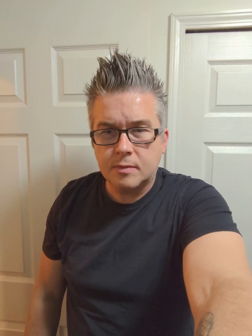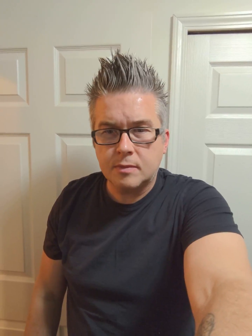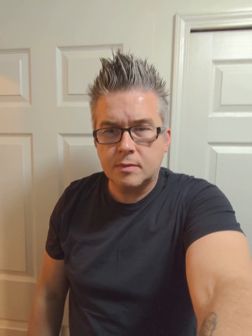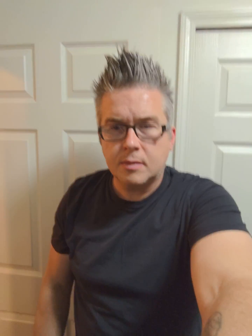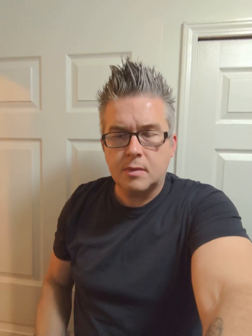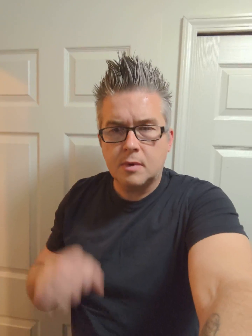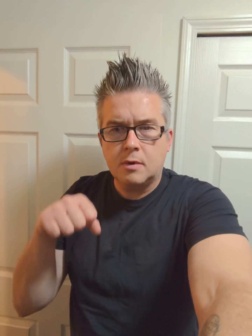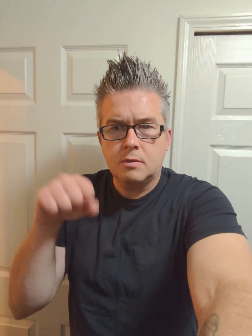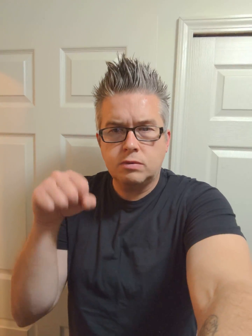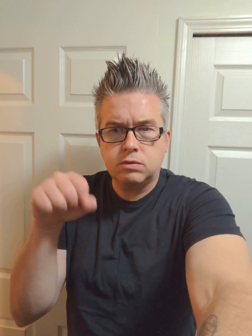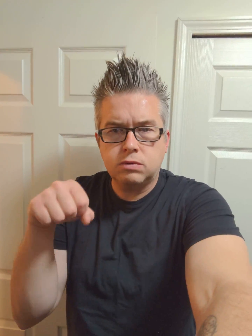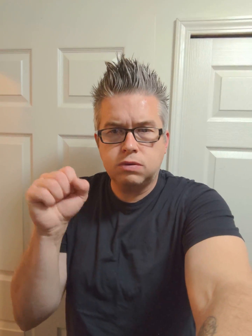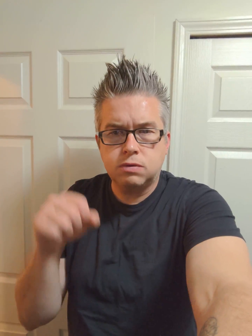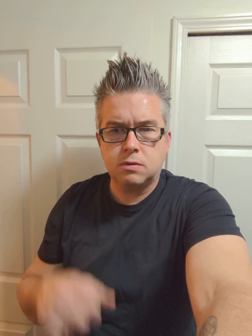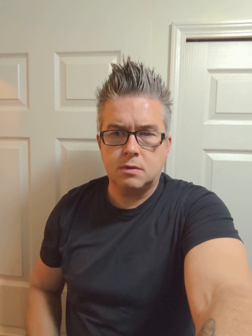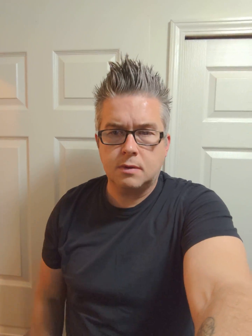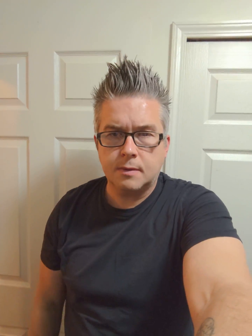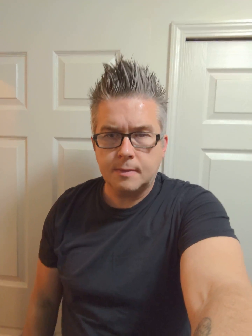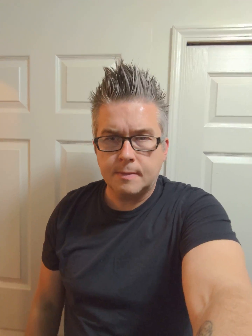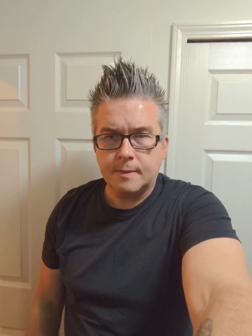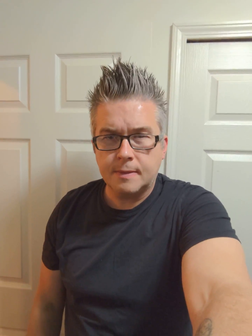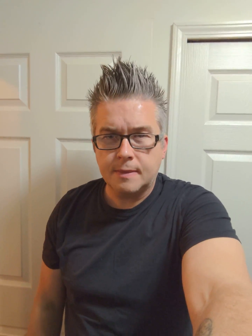motorcycle